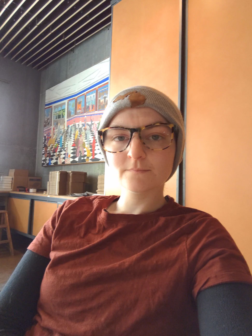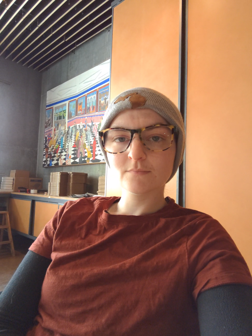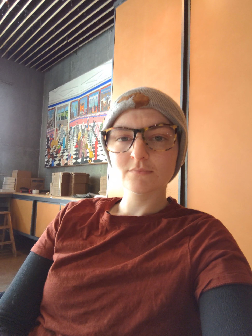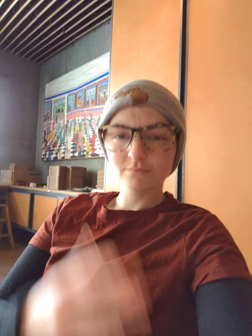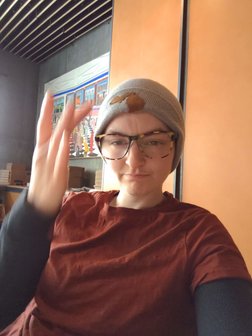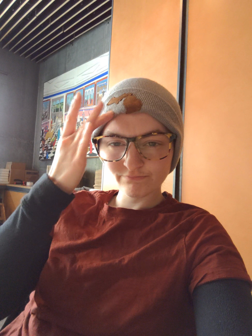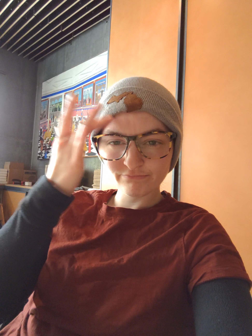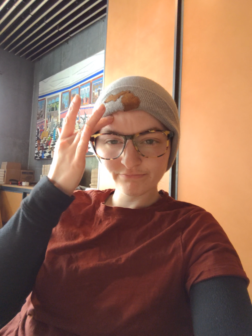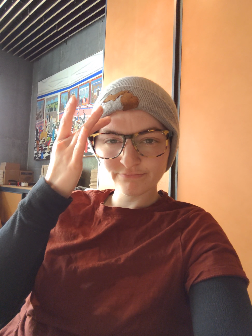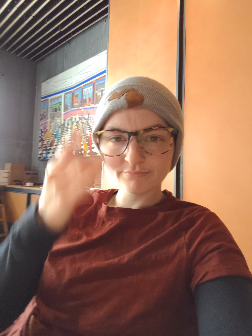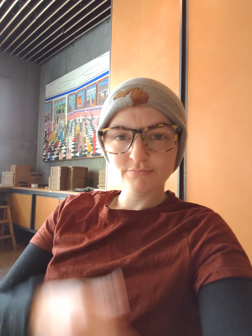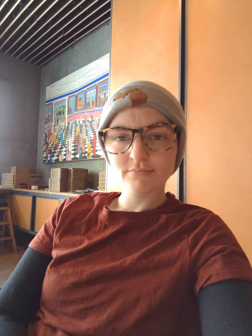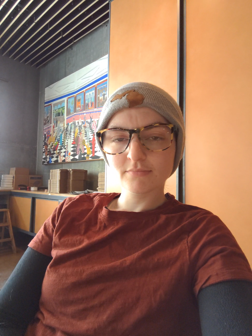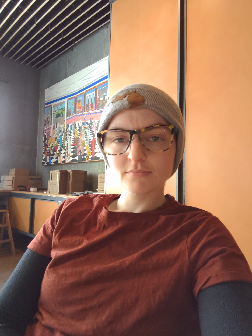sick